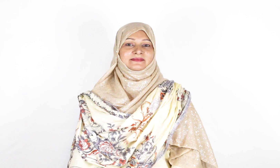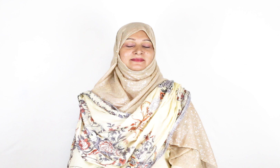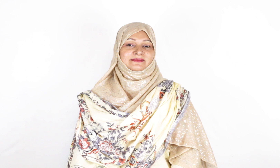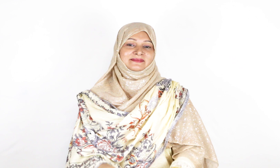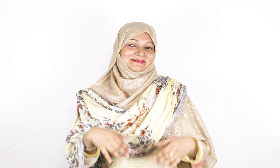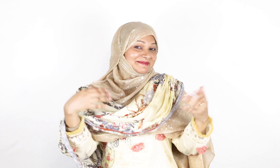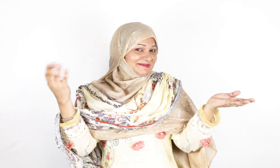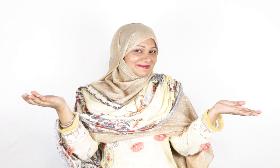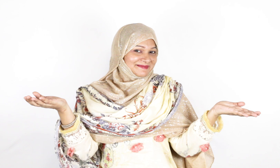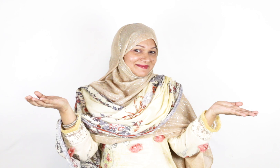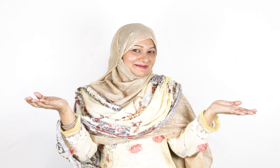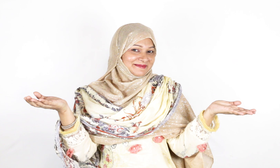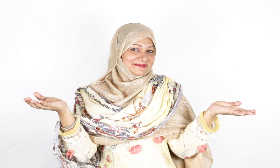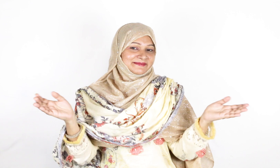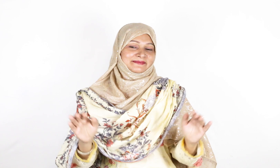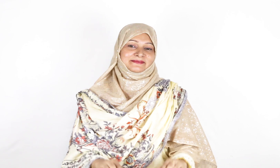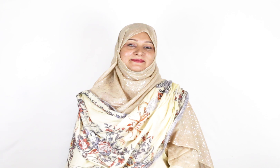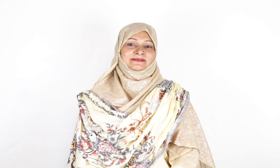surprise